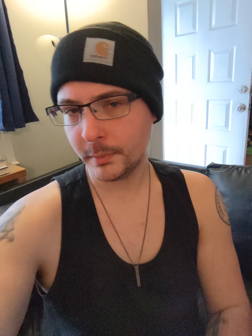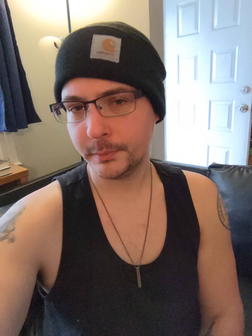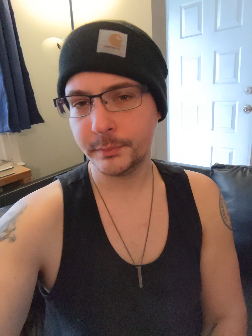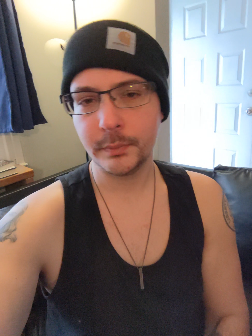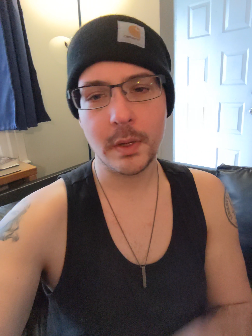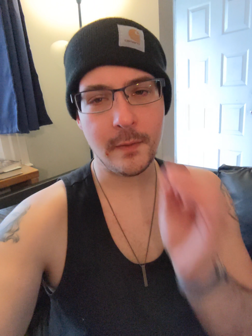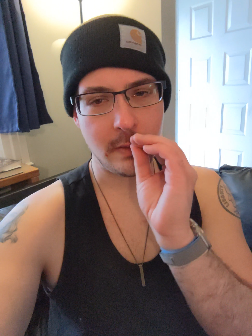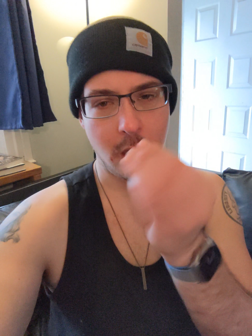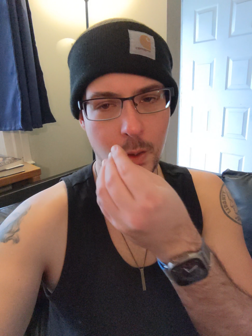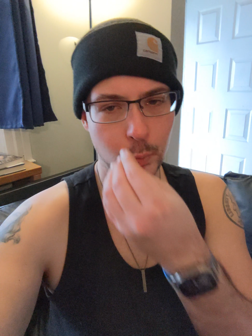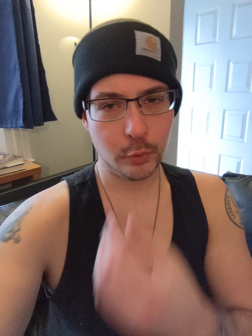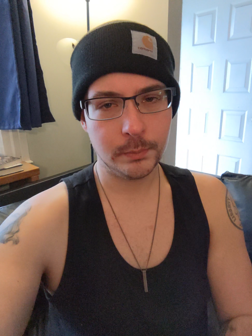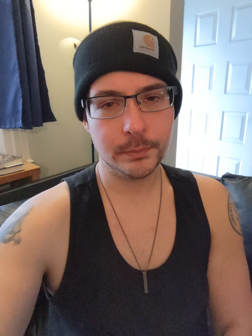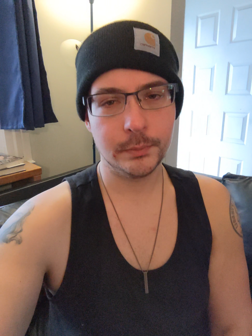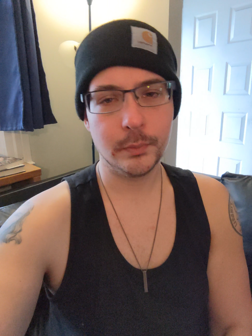flower